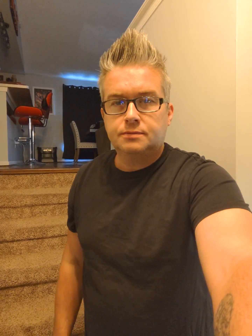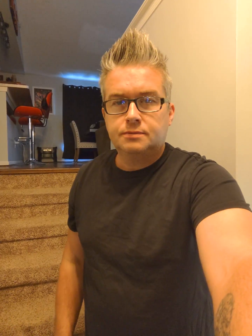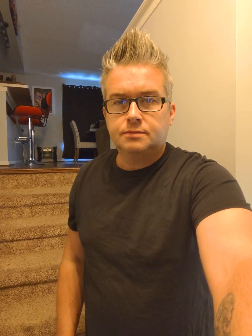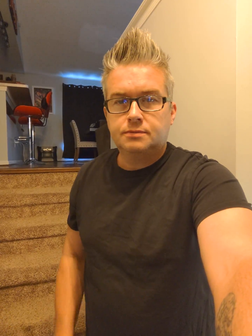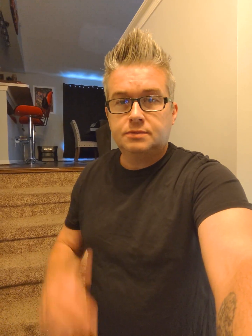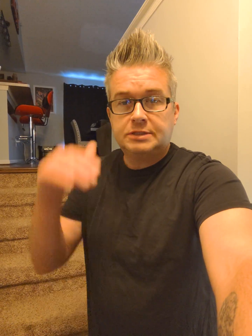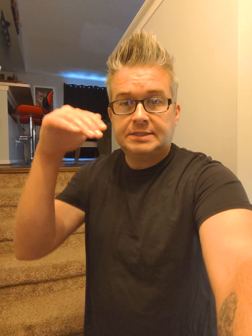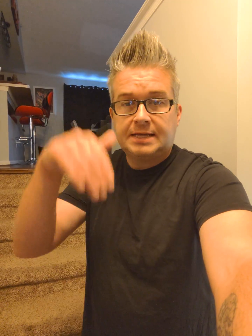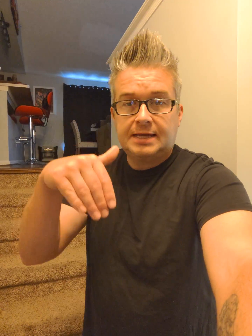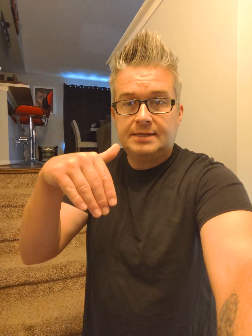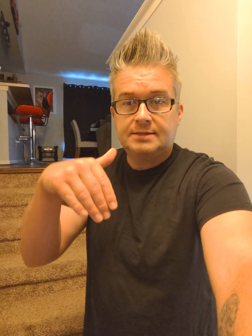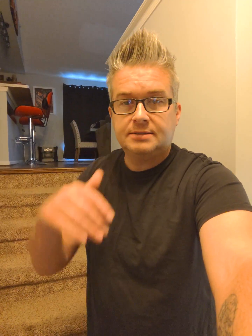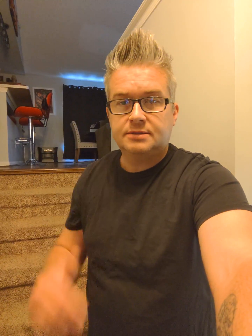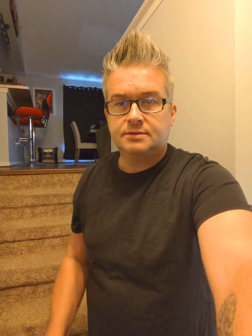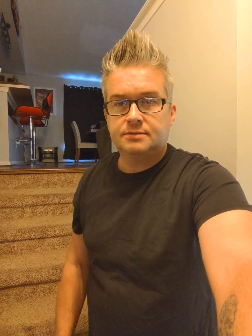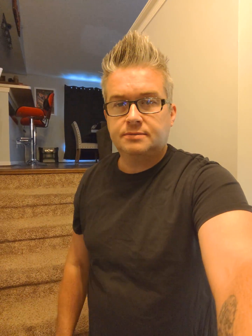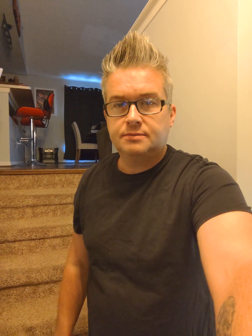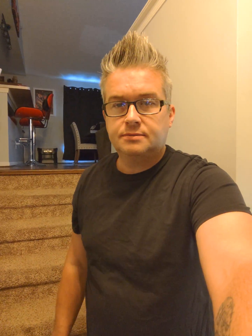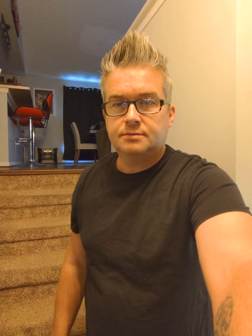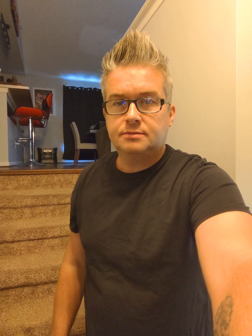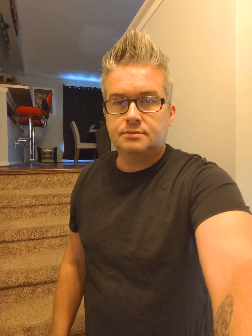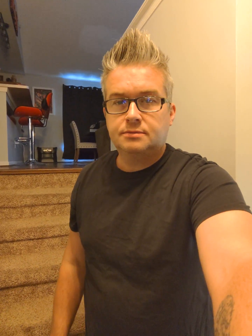night night